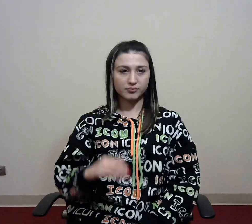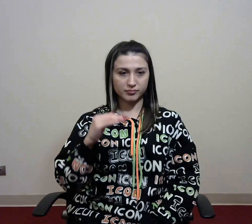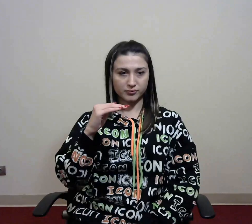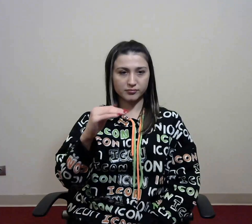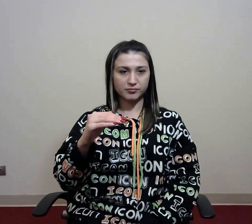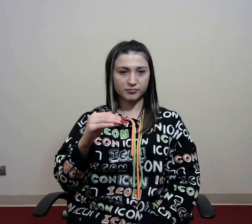siz